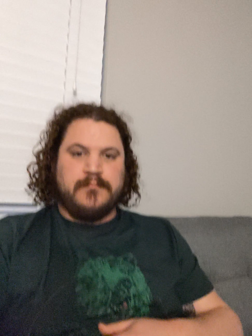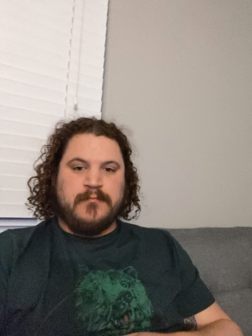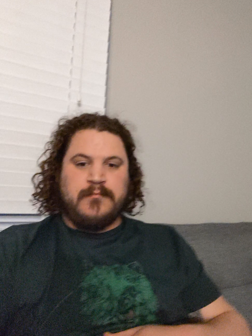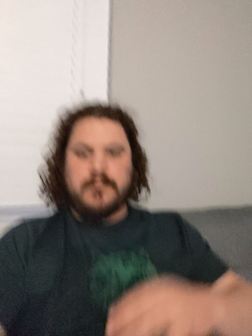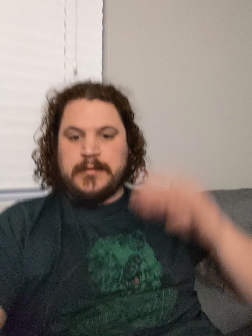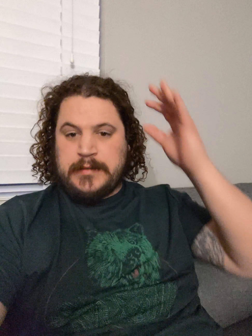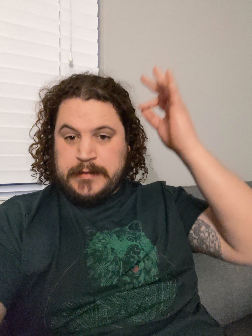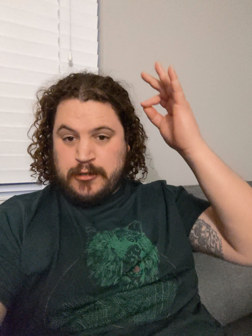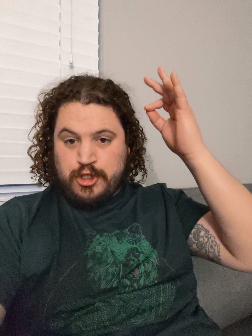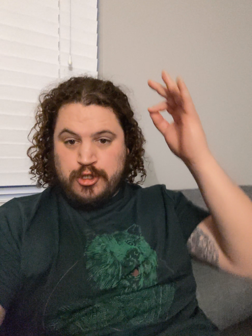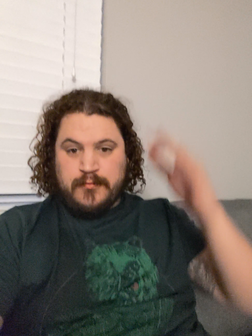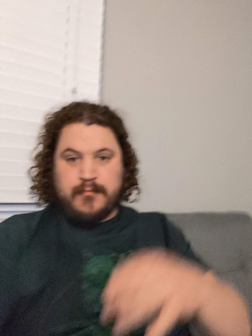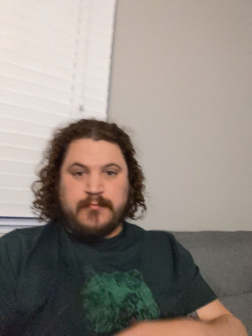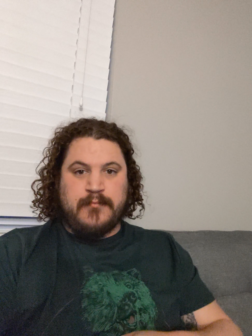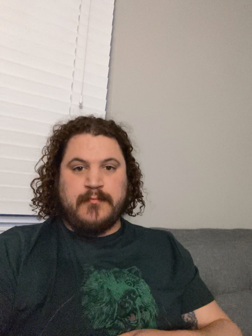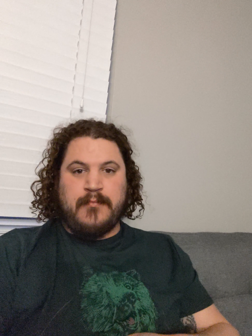hair